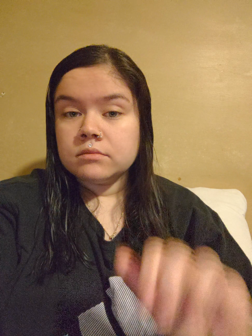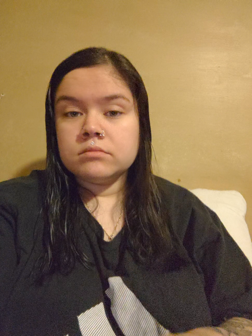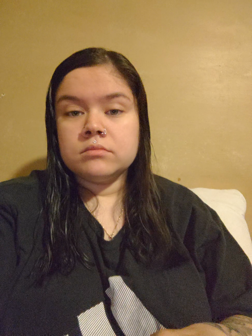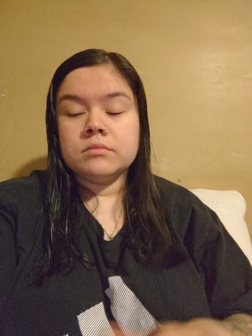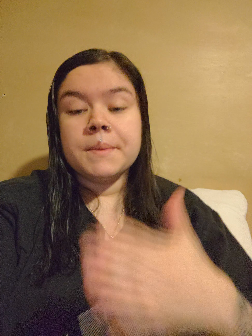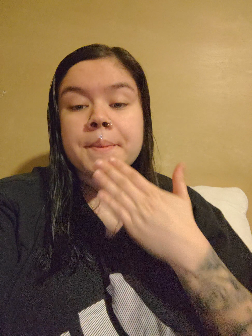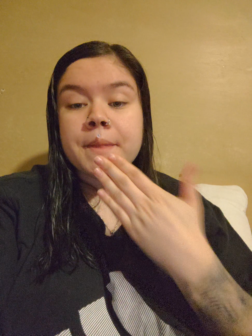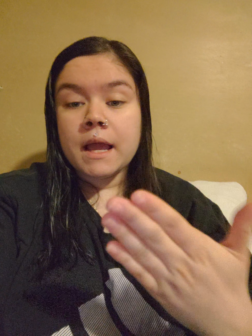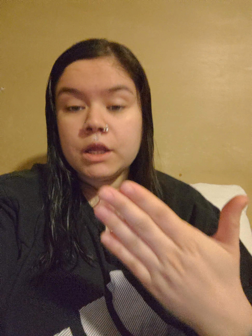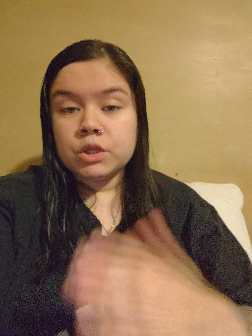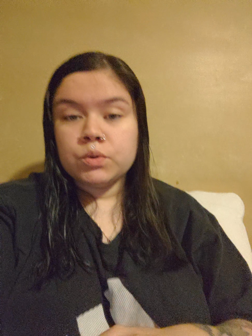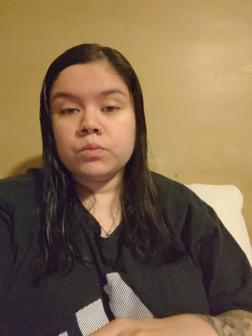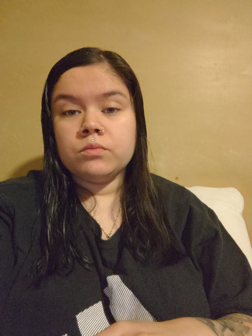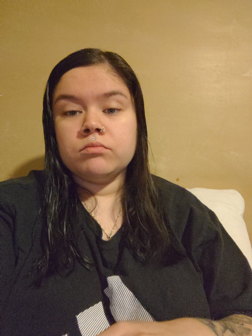thank you